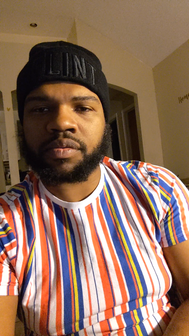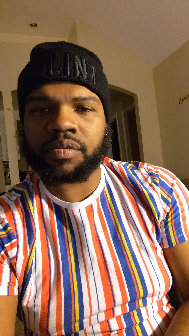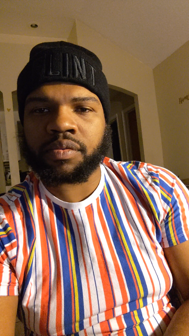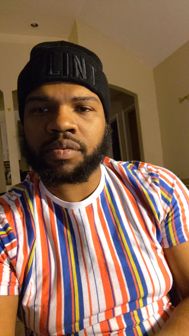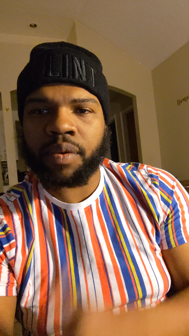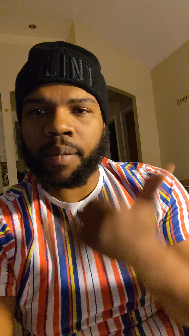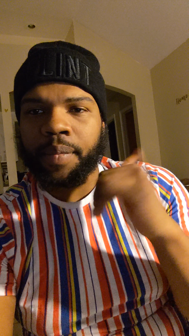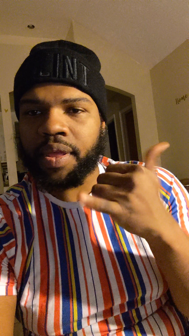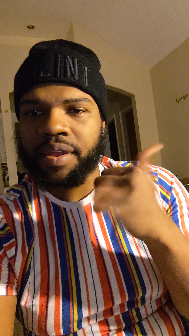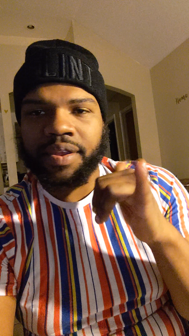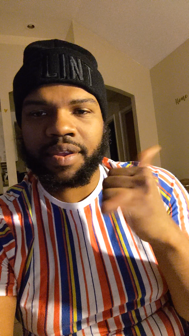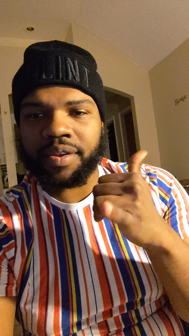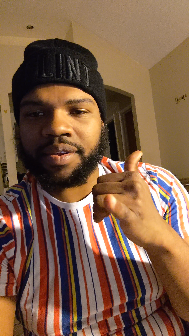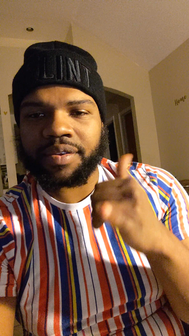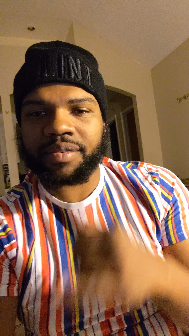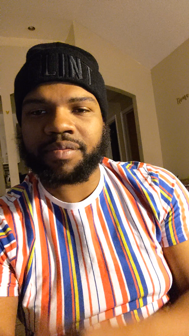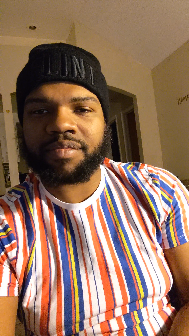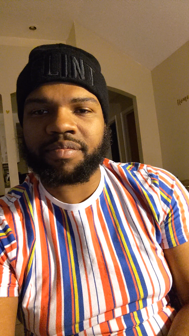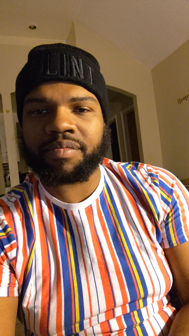play